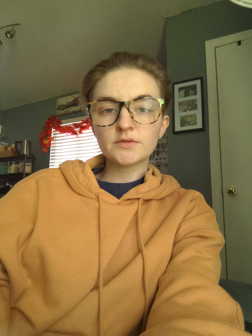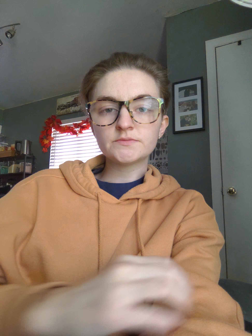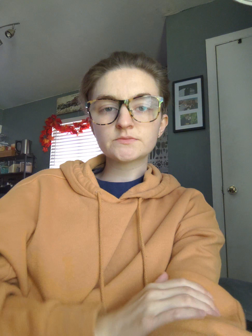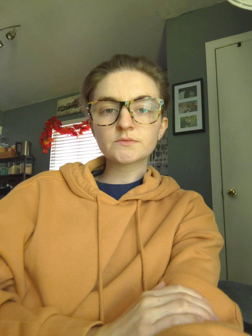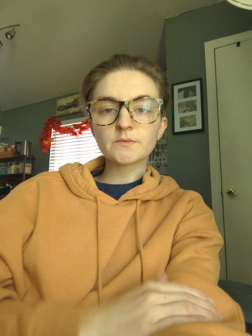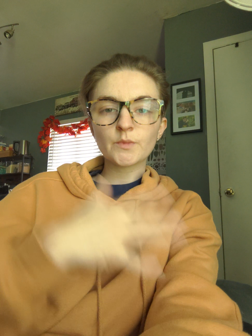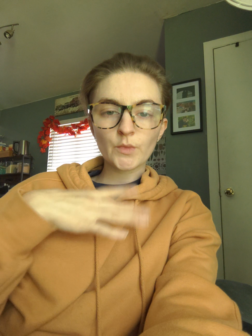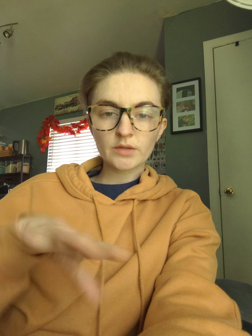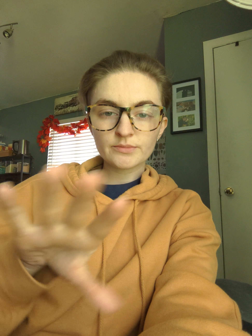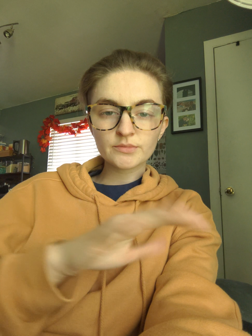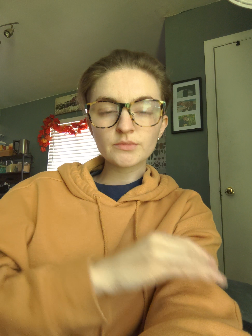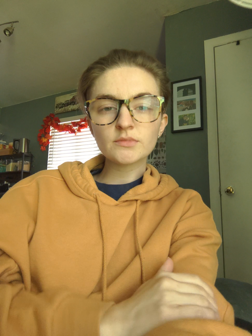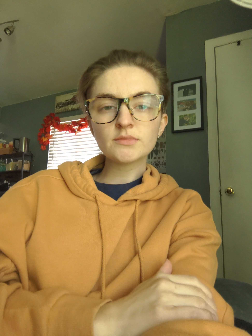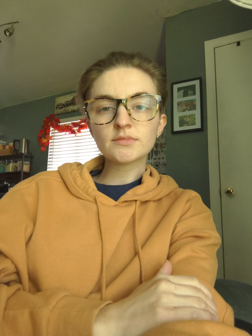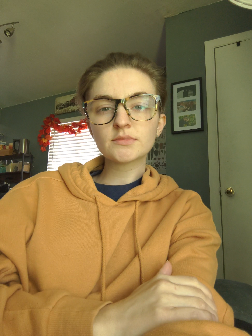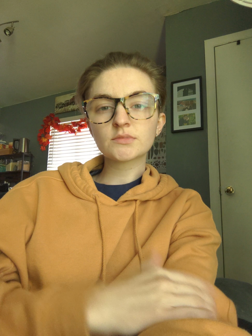dress